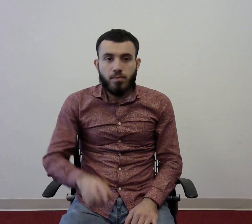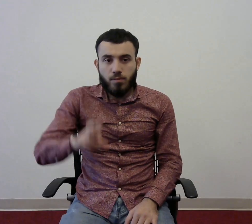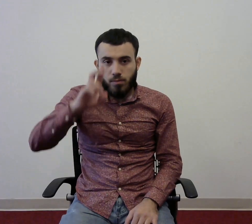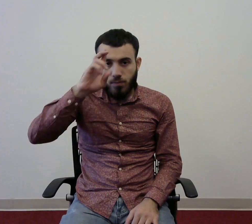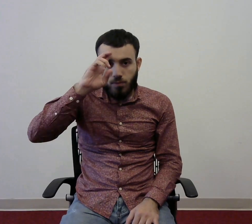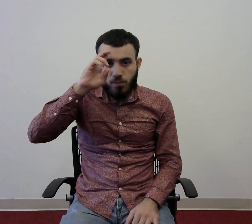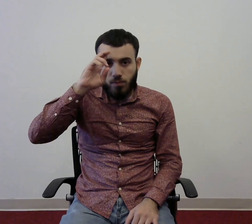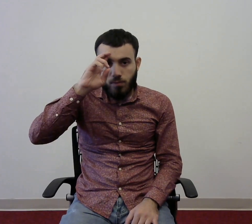dövlət